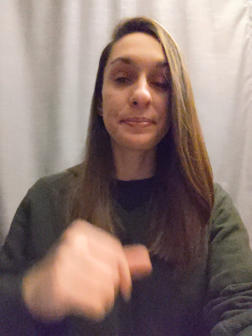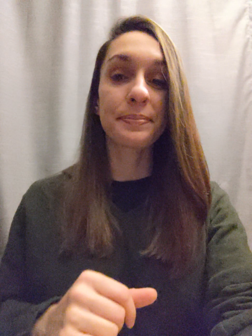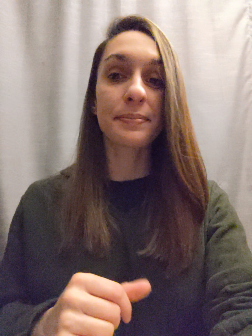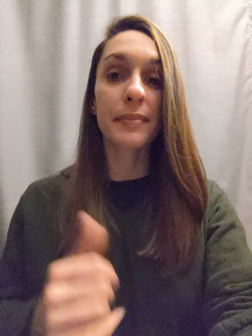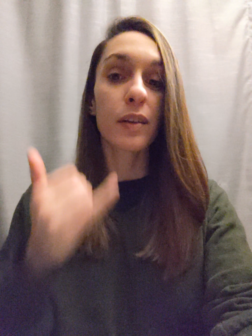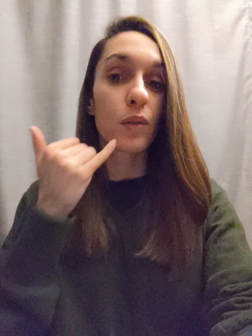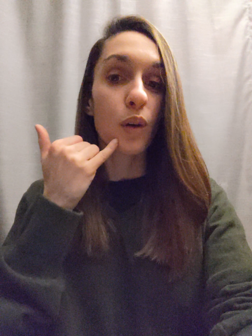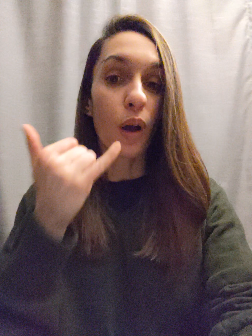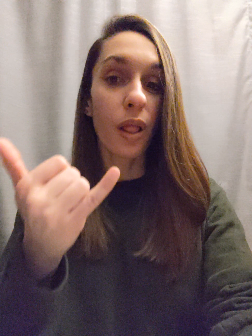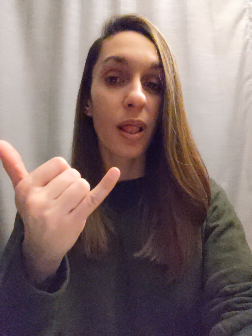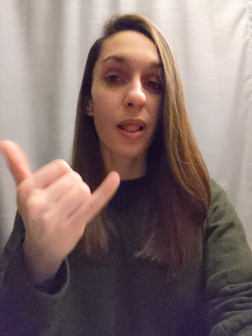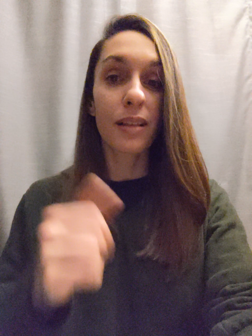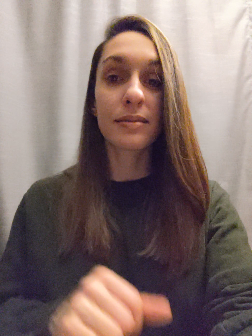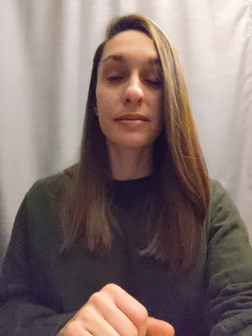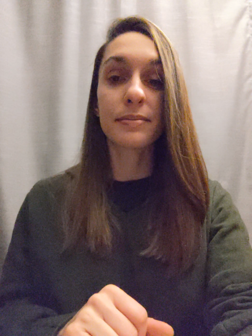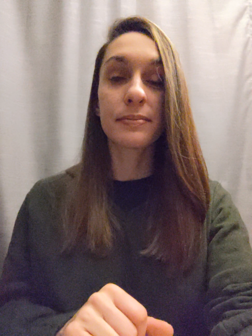call on the phone